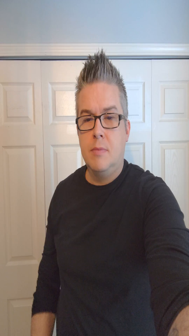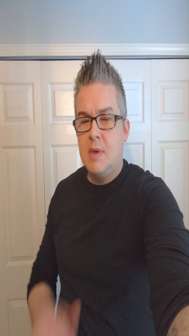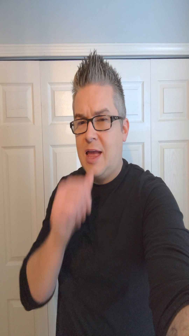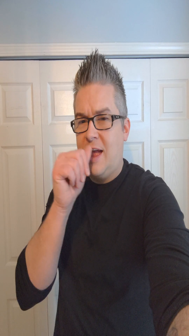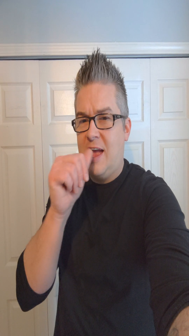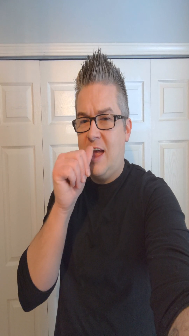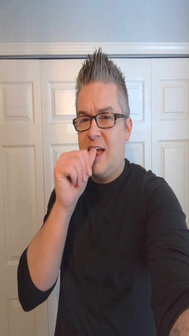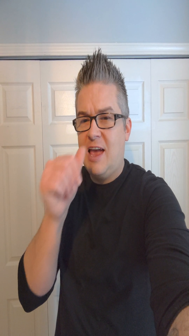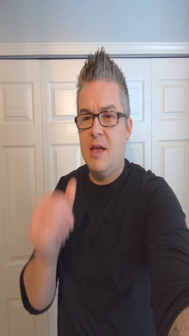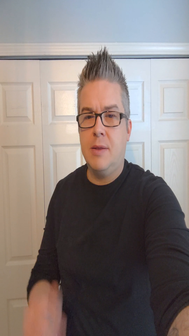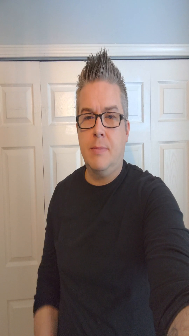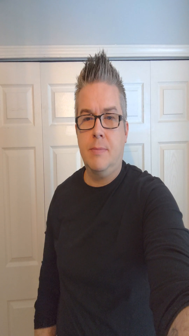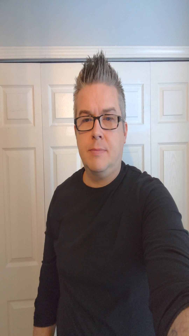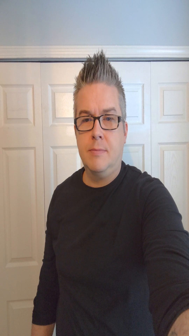nuts